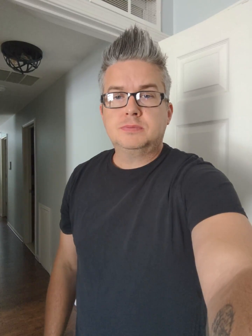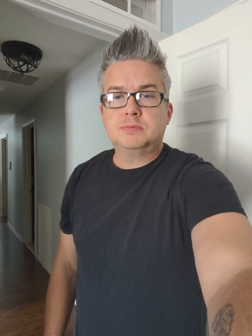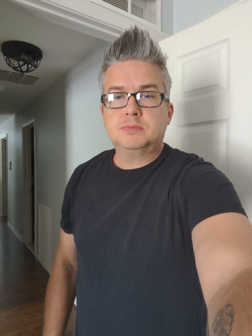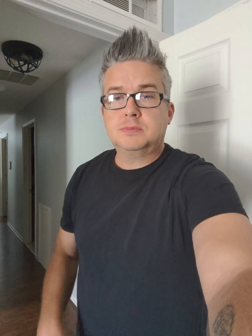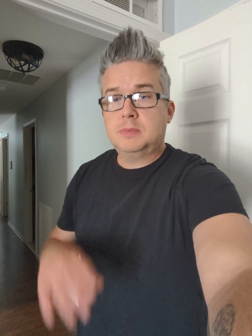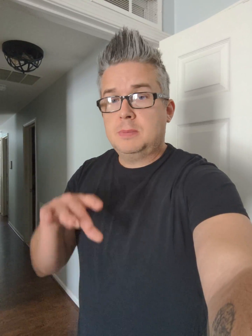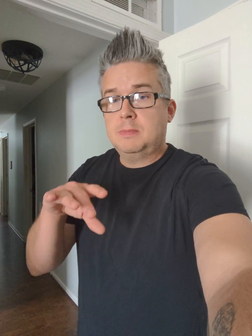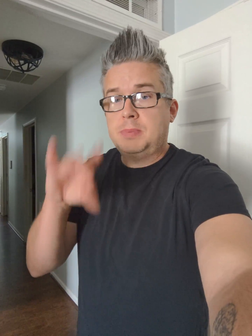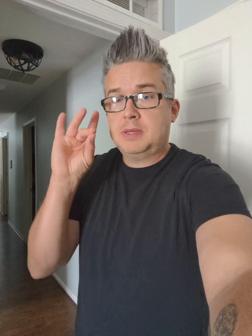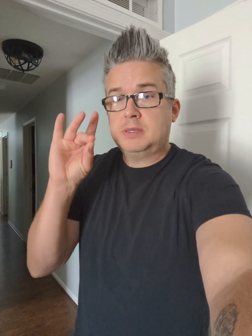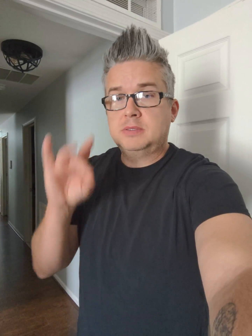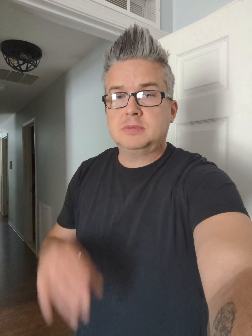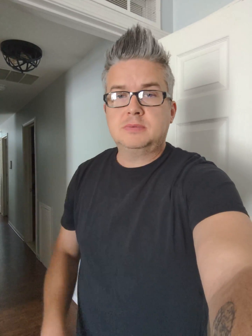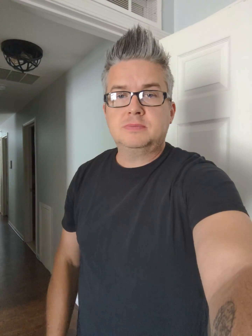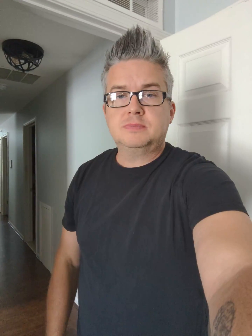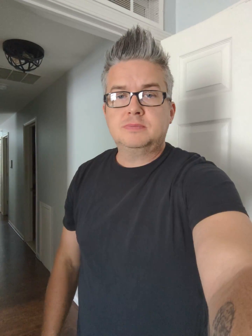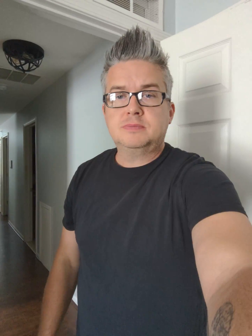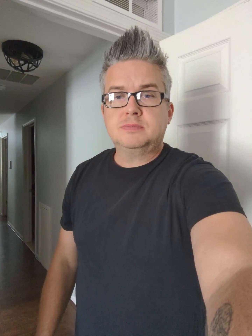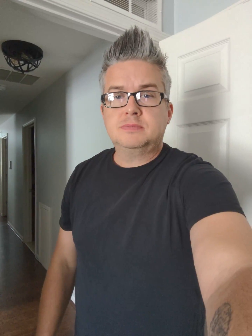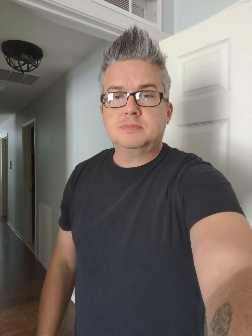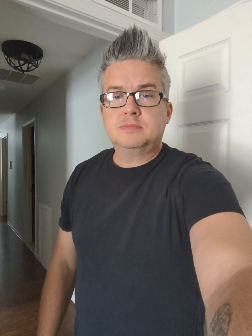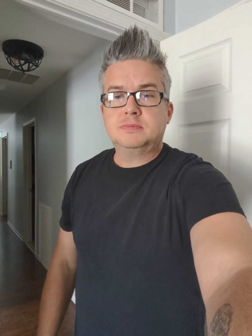pick